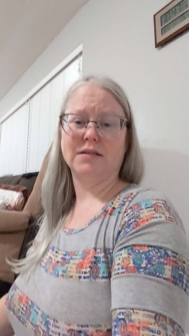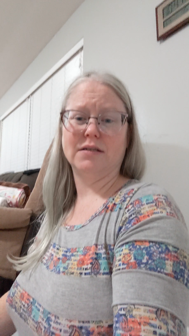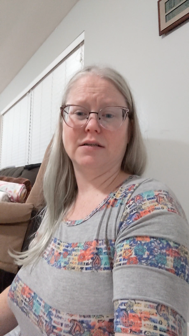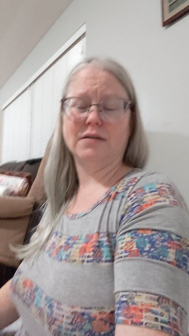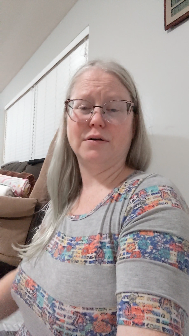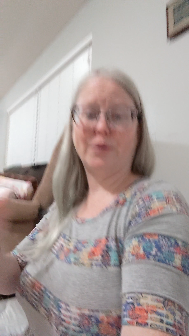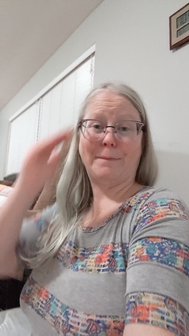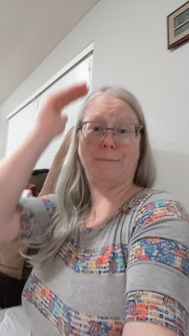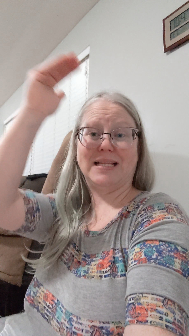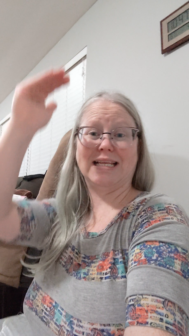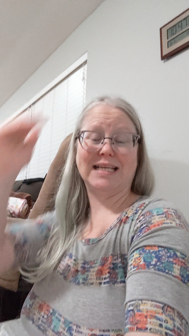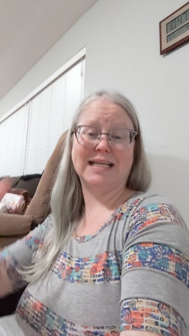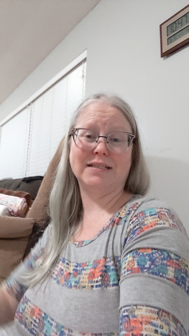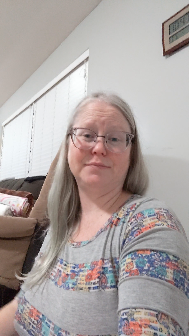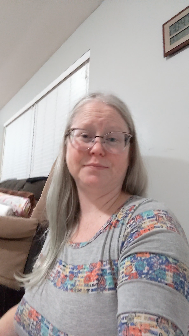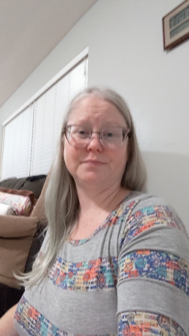big